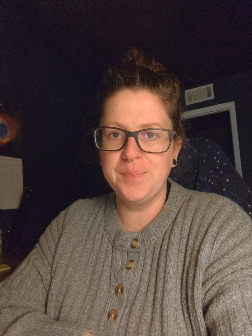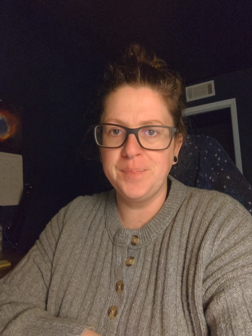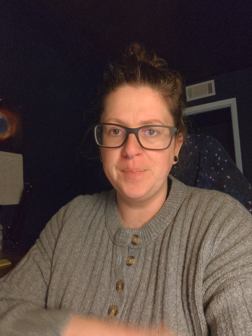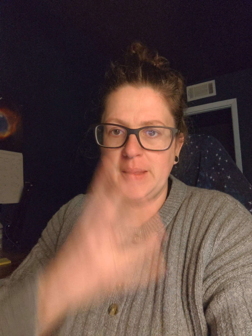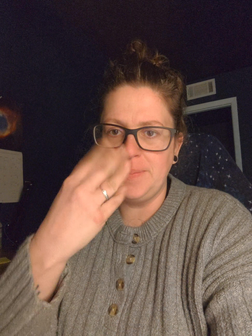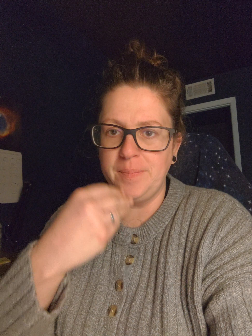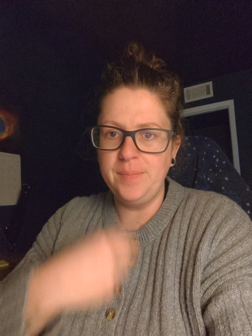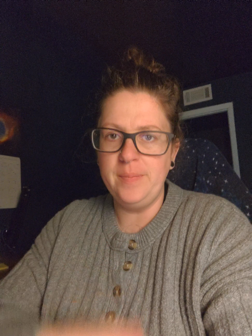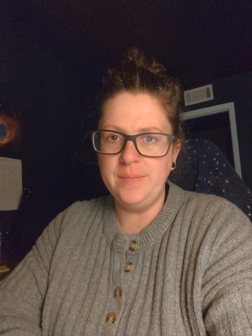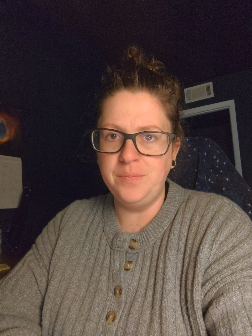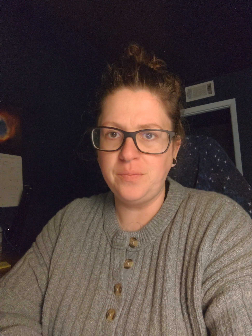sleep